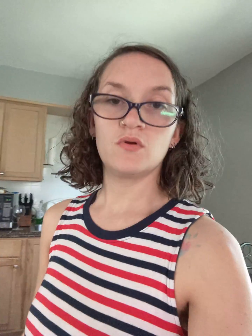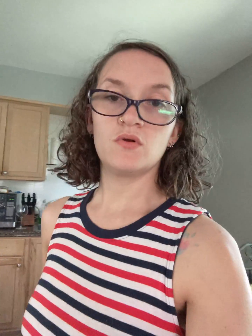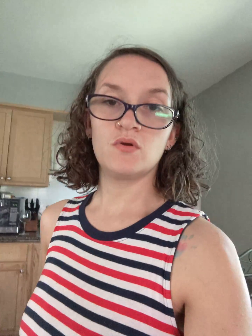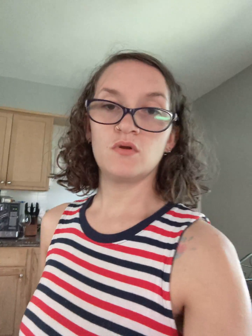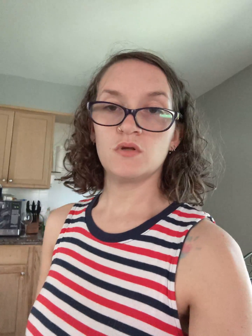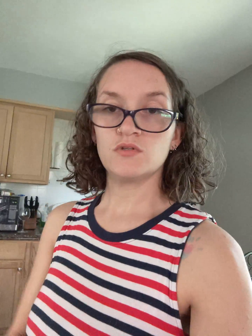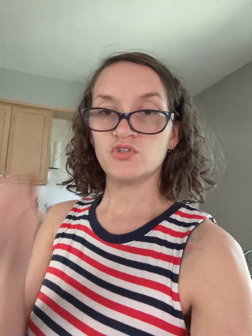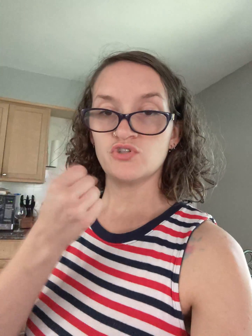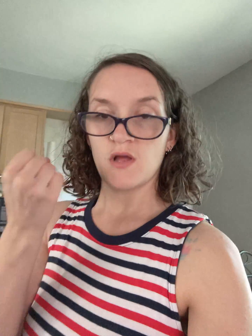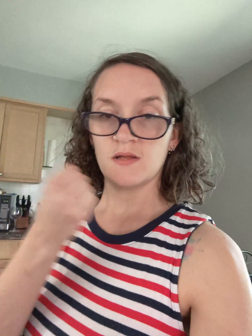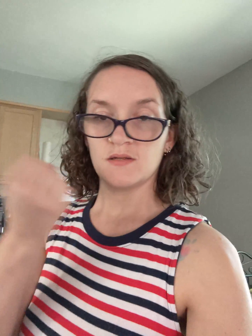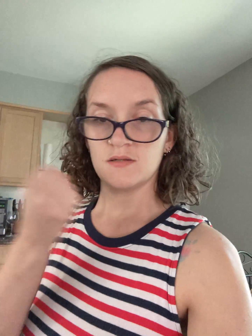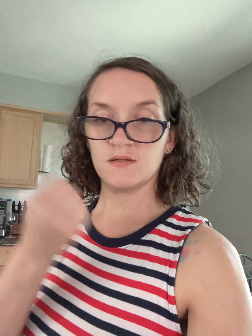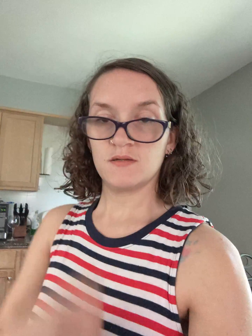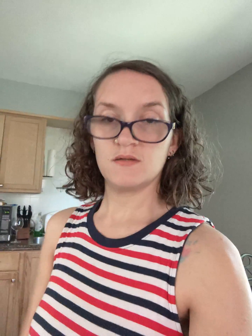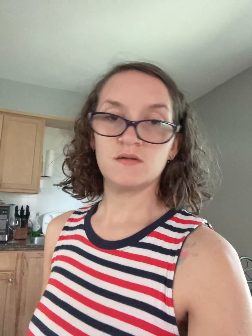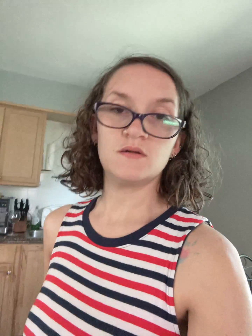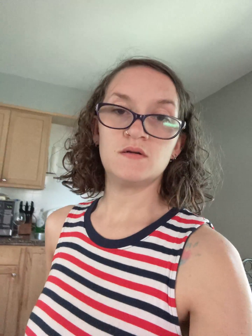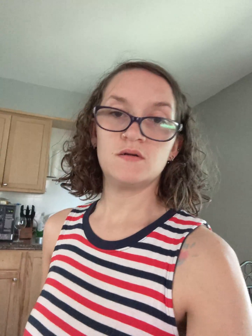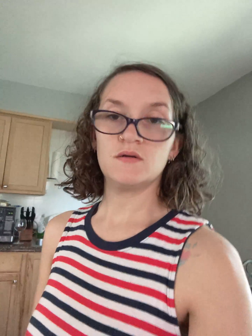shake